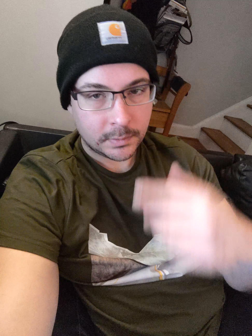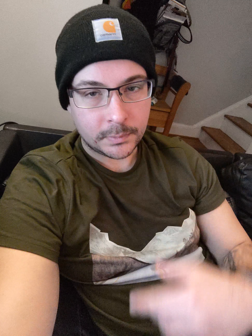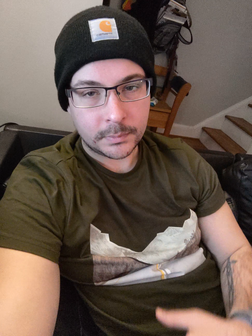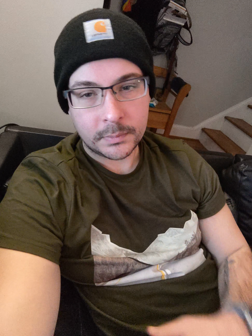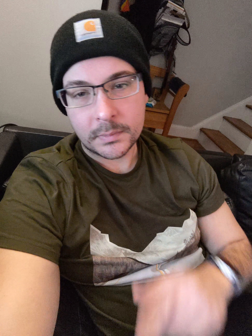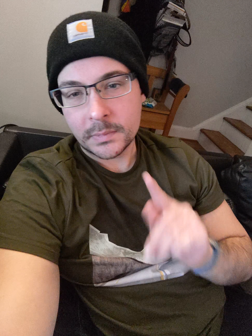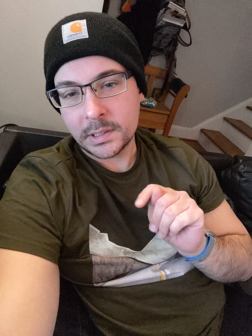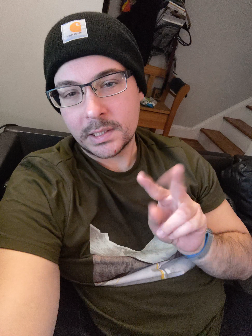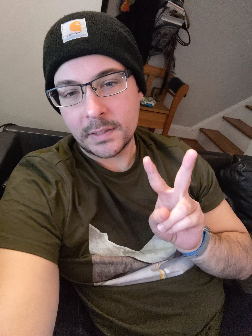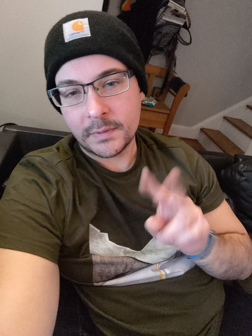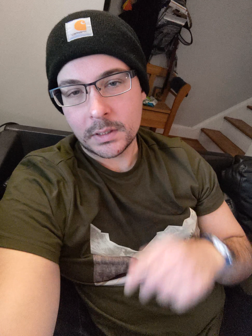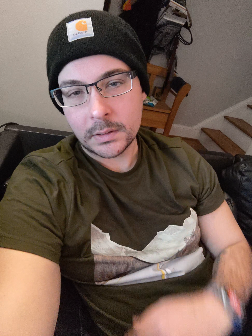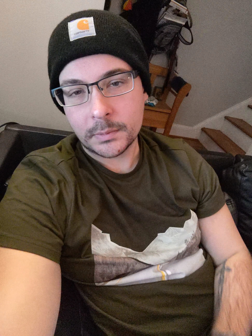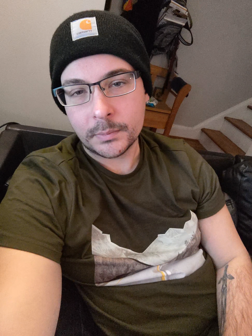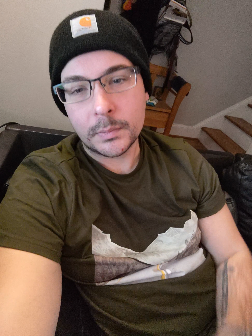TV